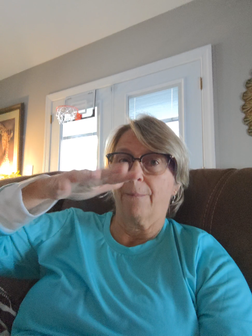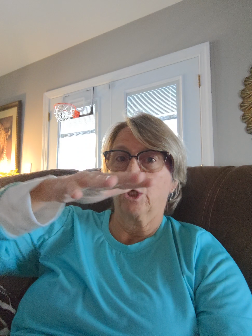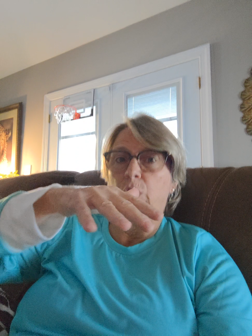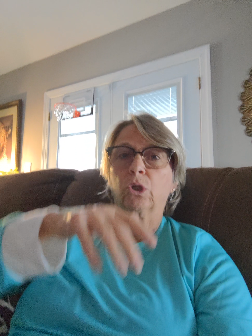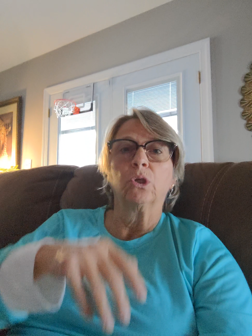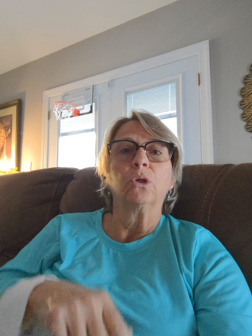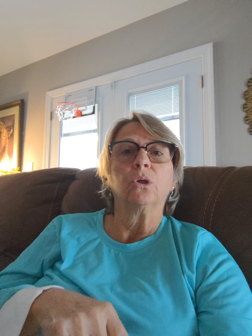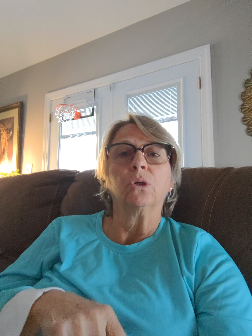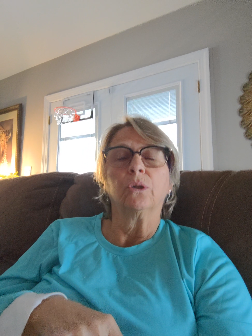helicopter